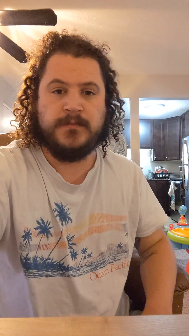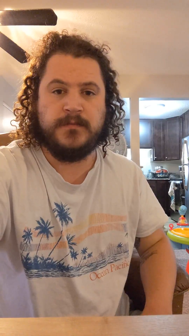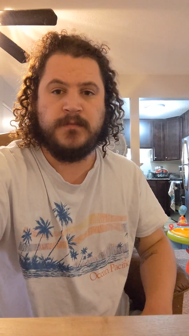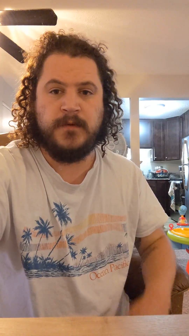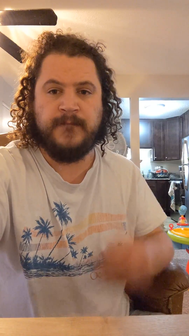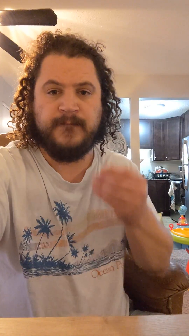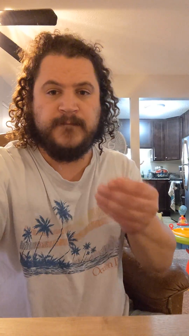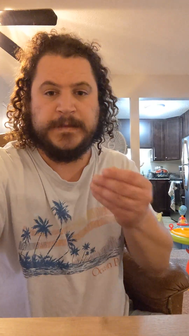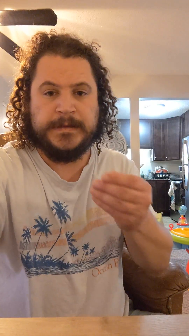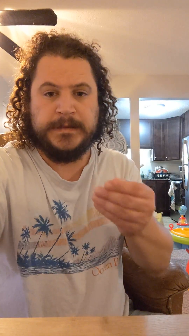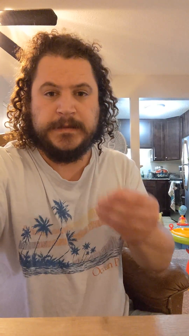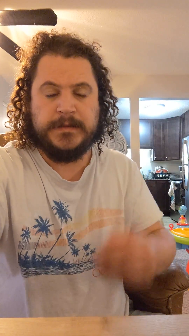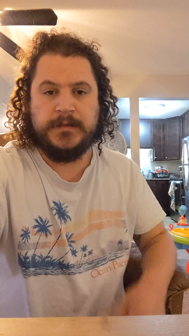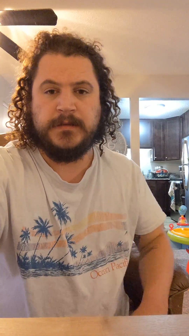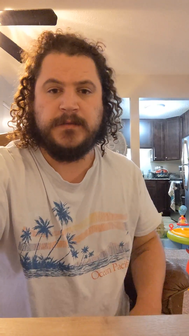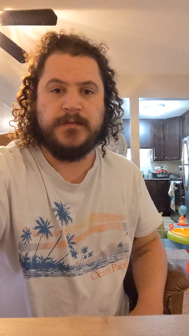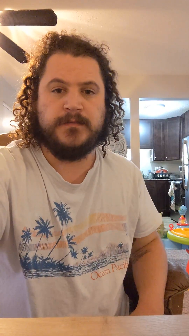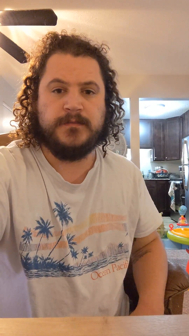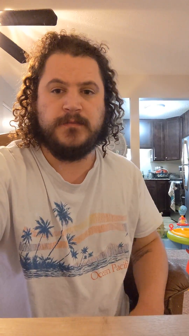feed